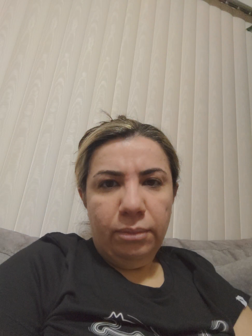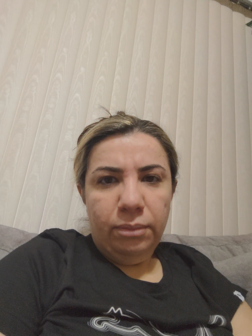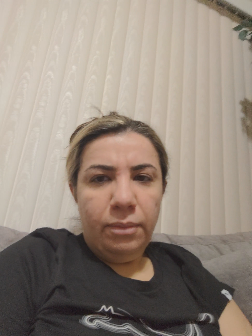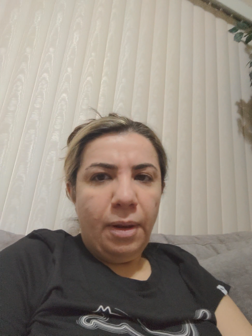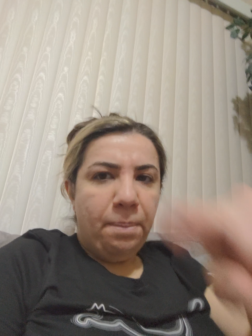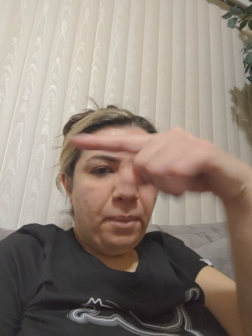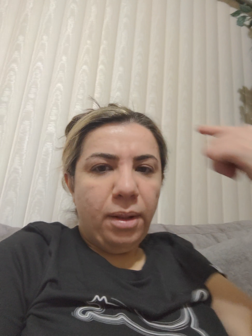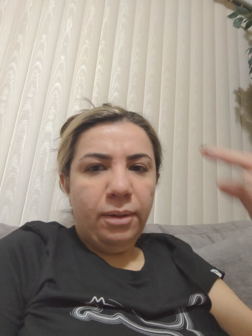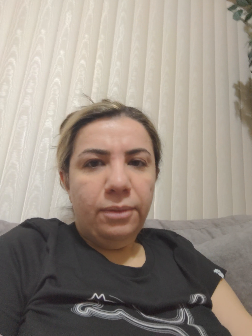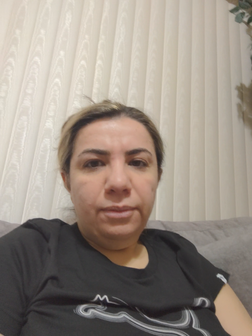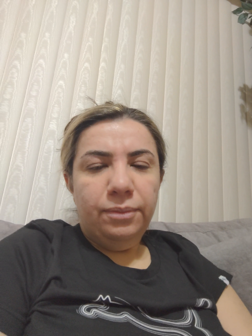black